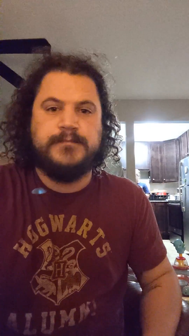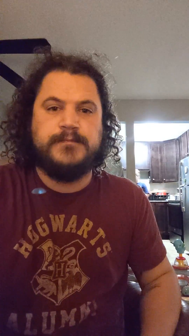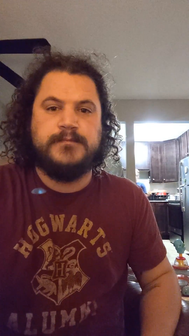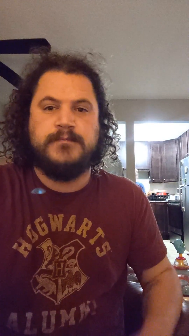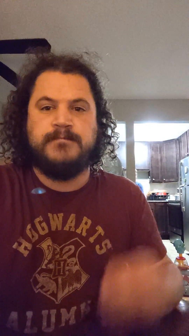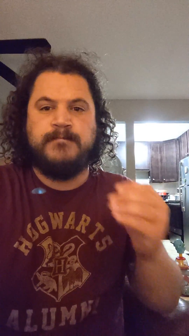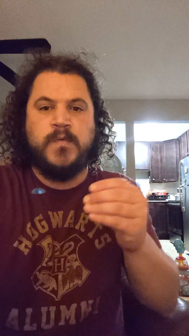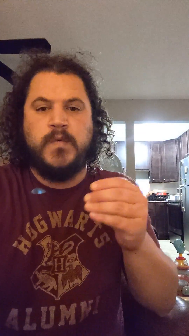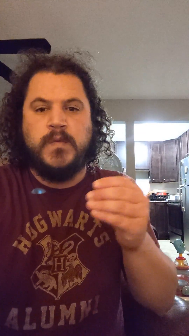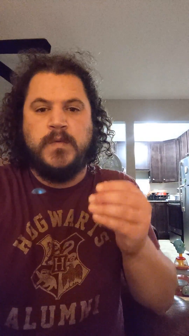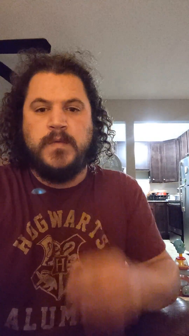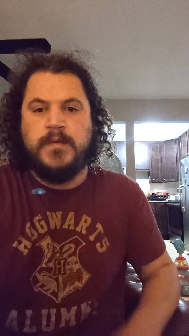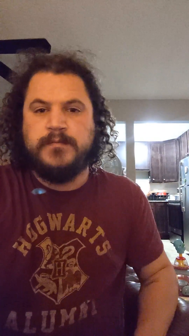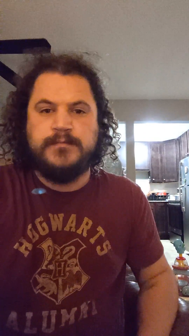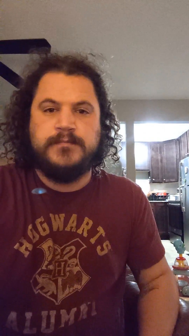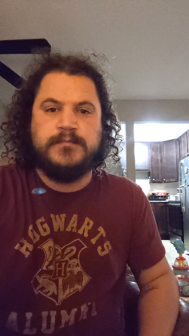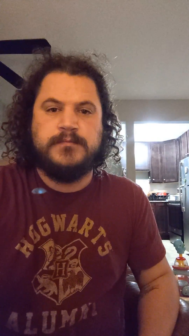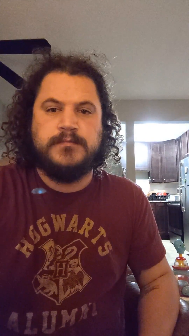more